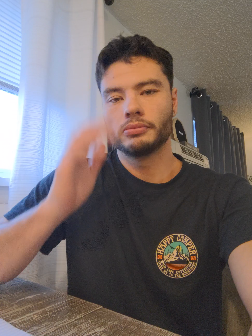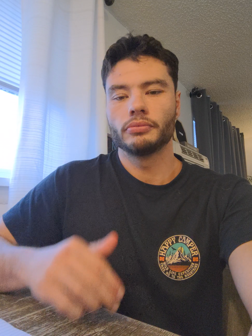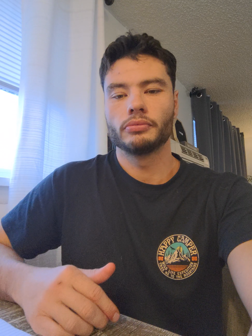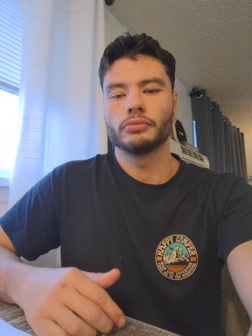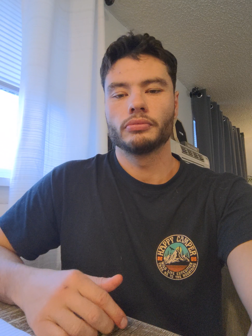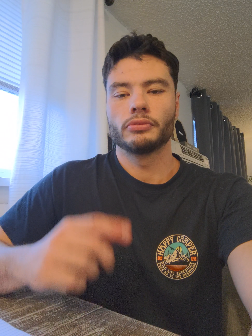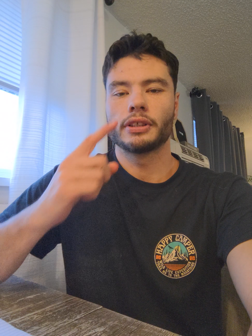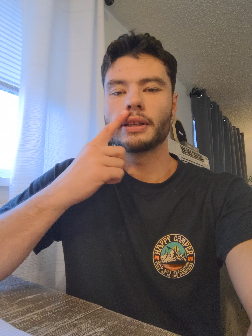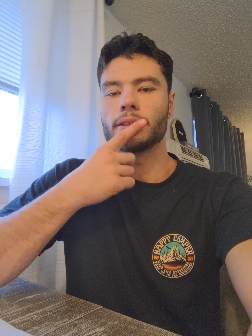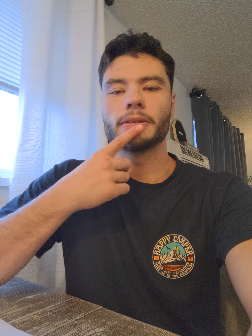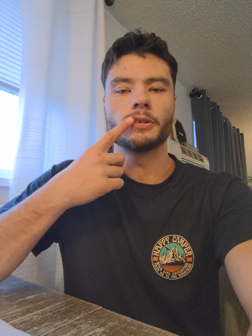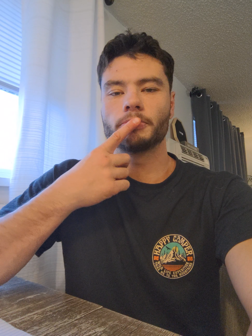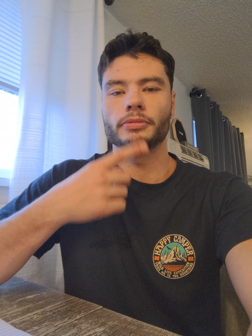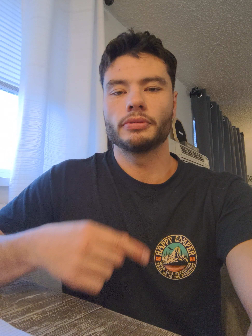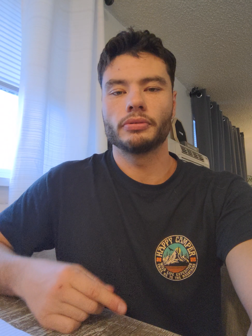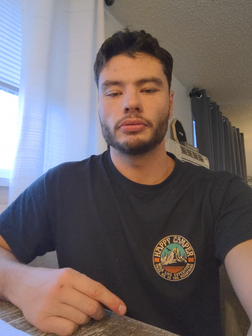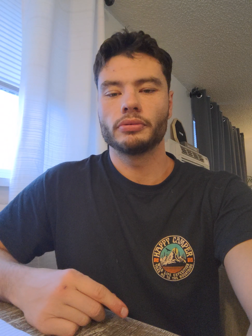lips